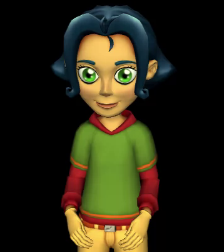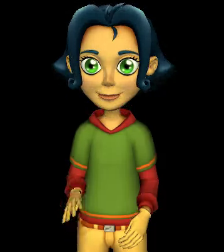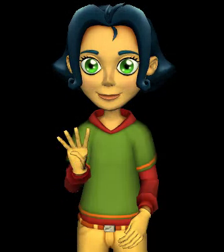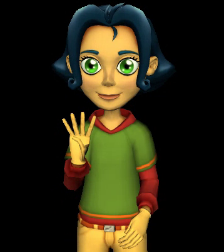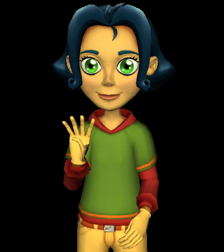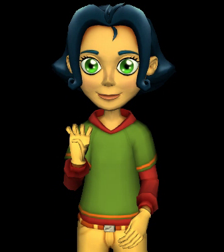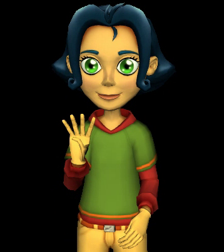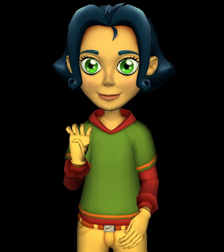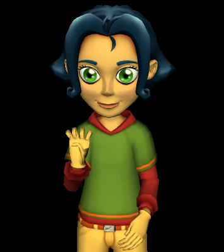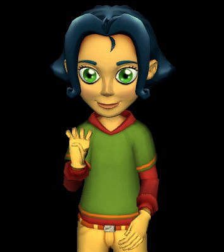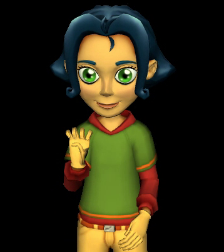40